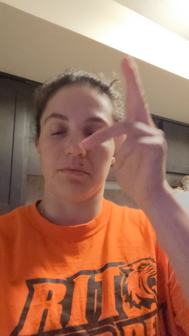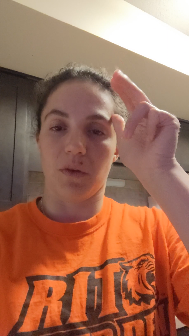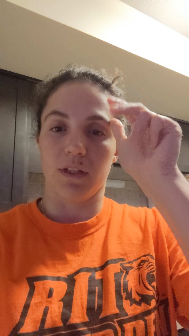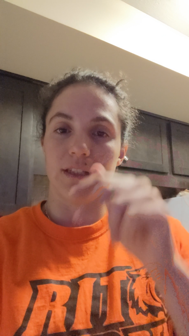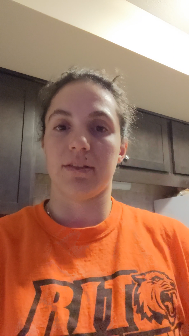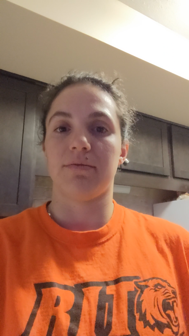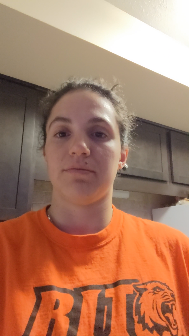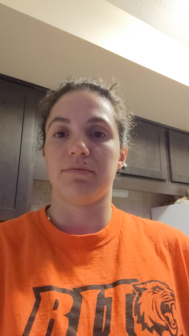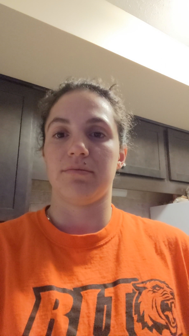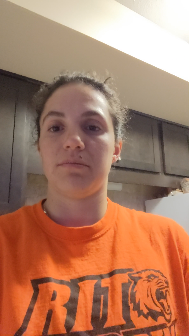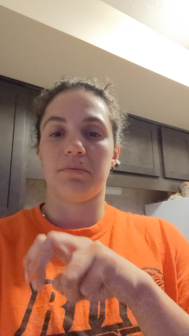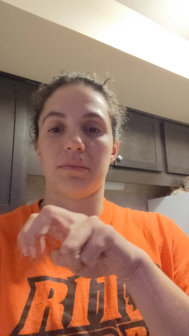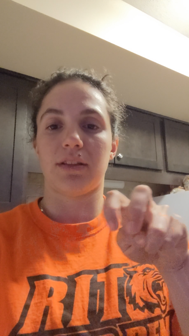bench